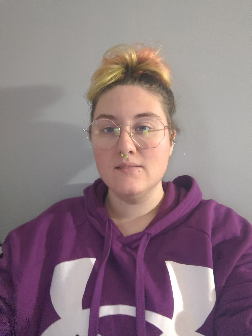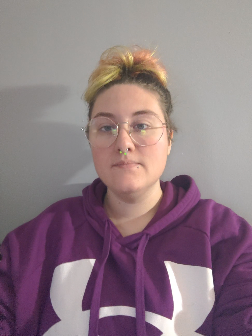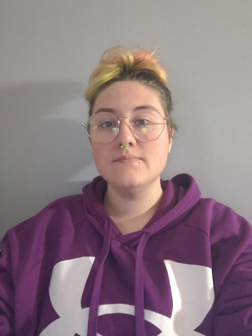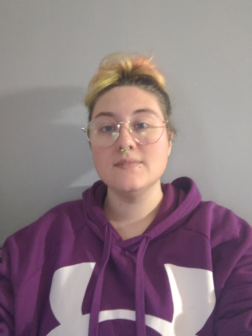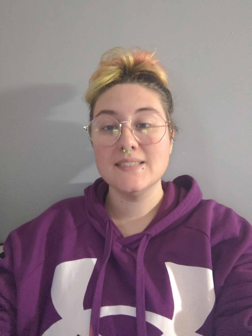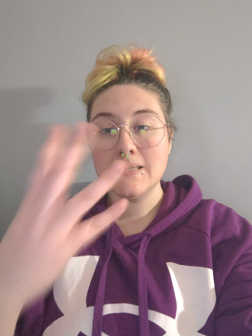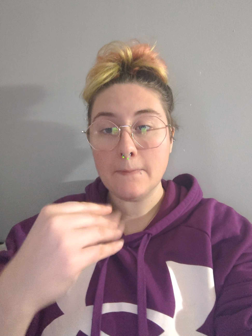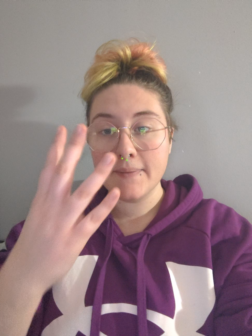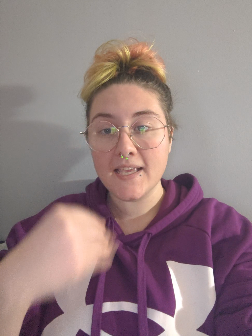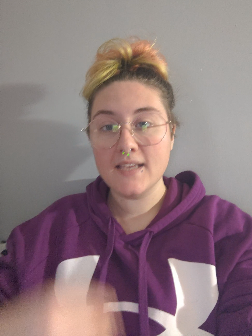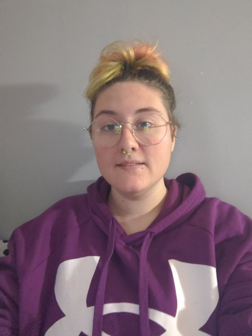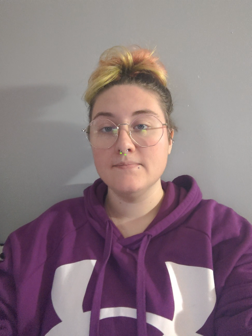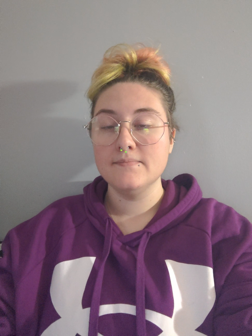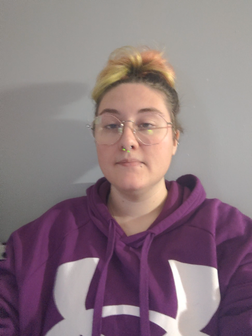sleepy